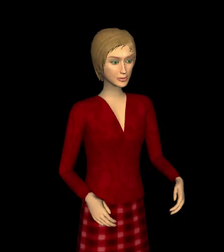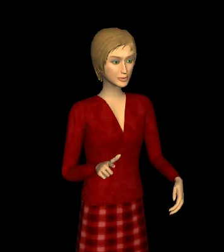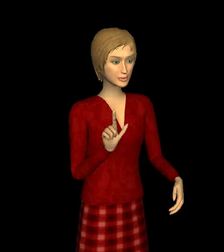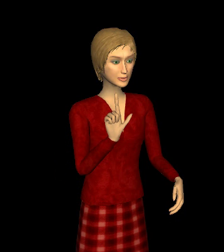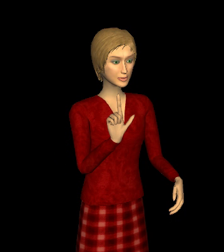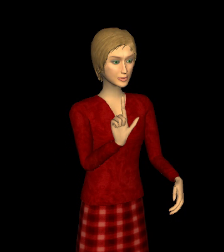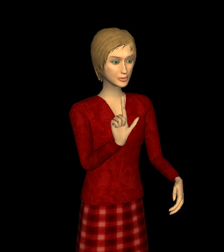2